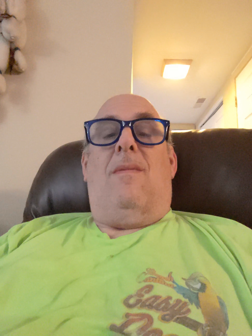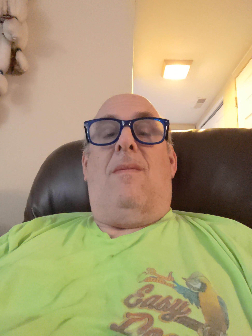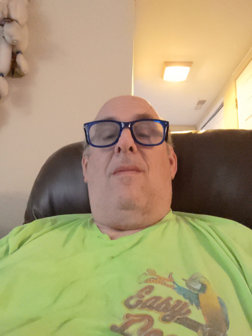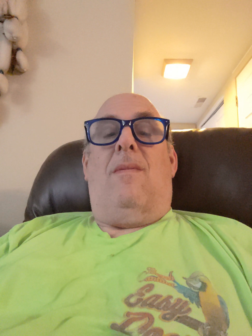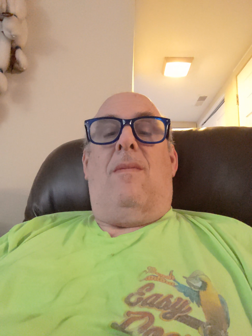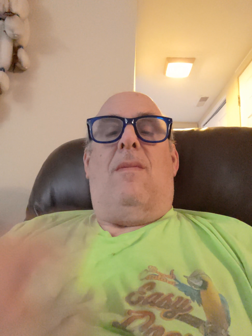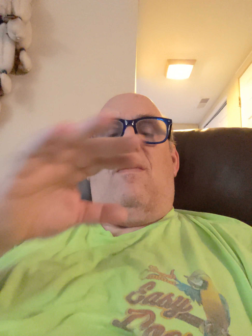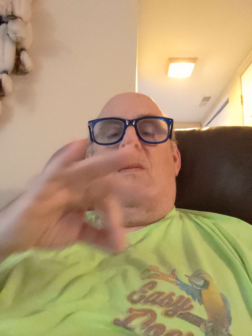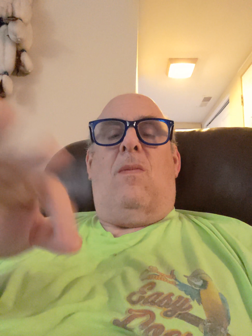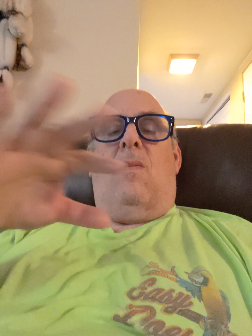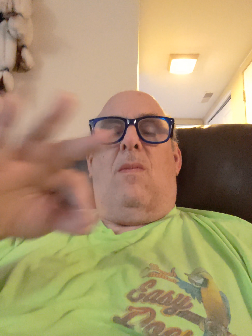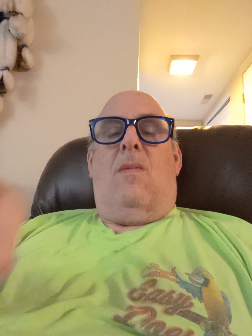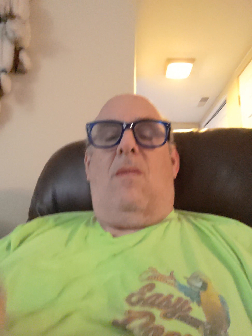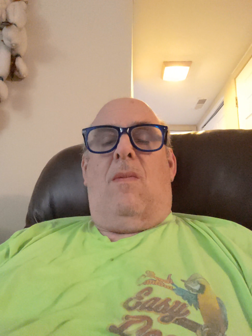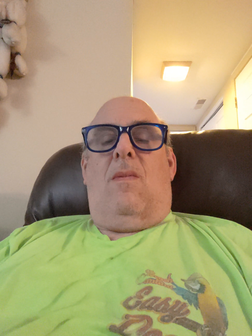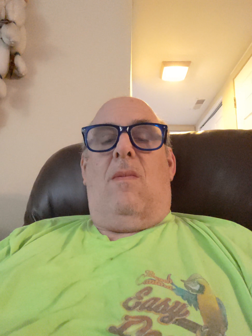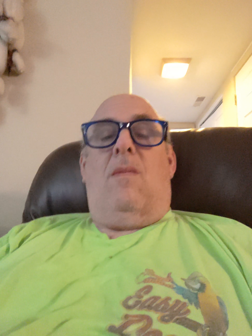story